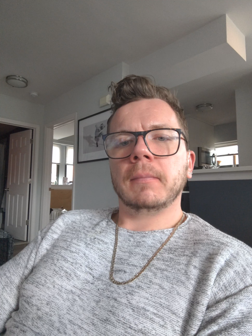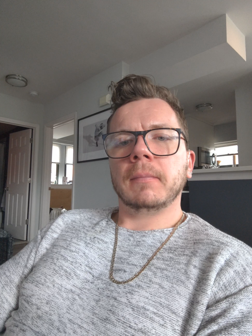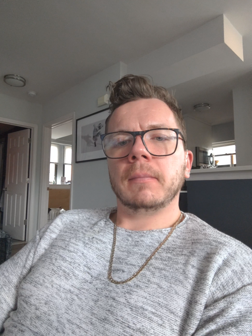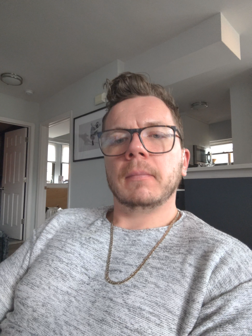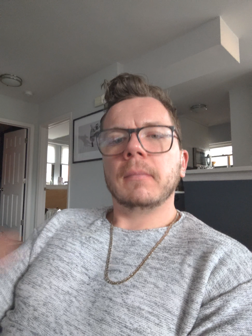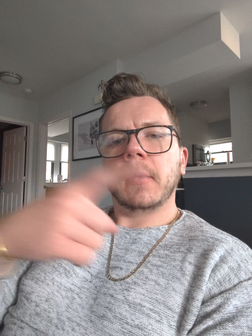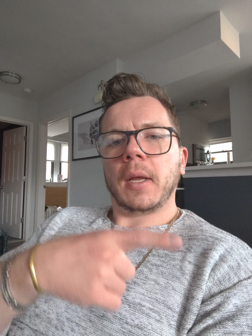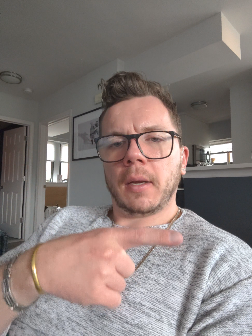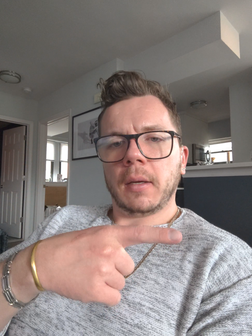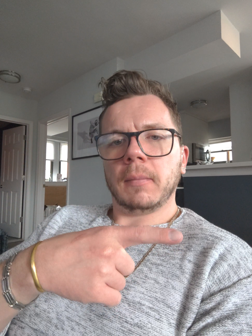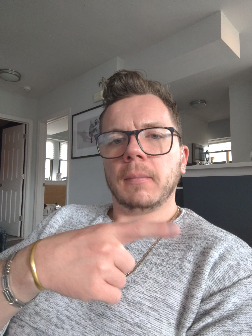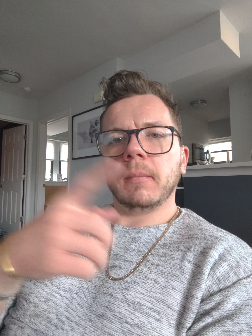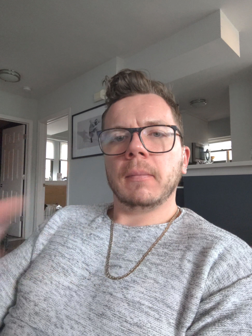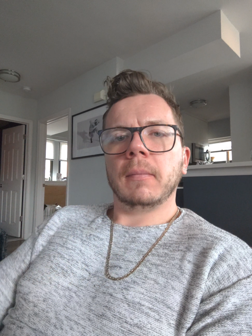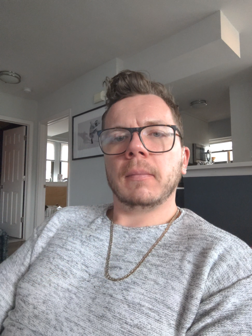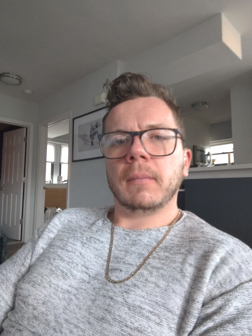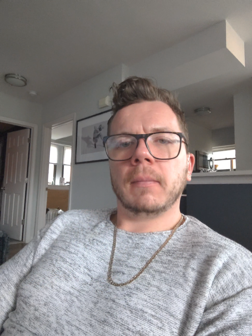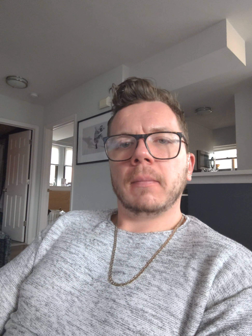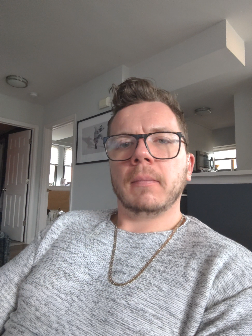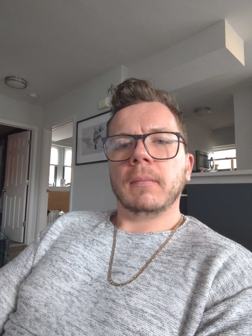he/she/it